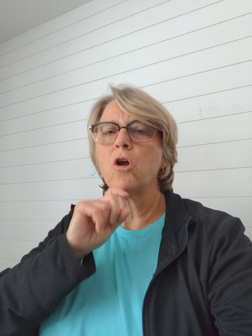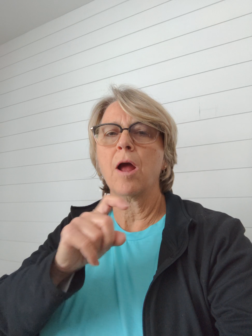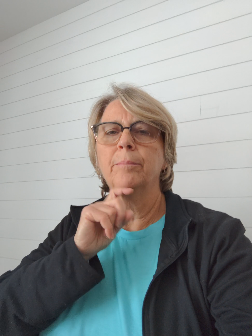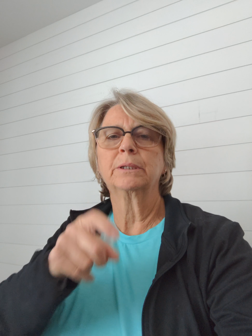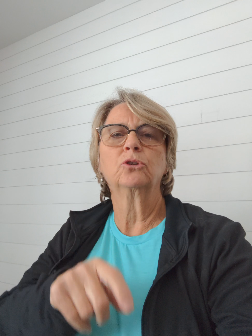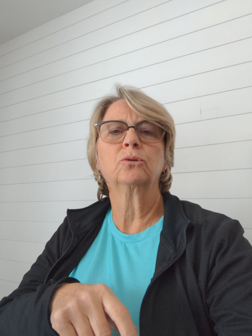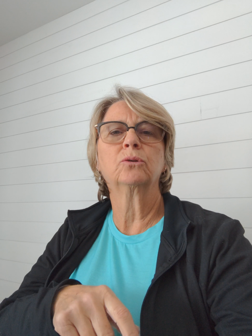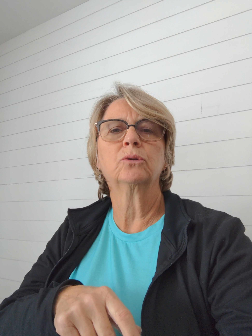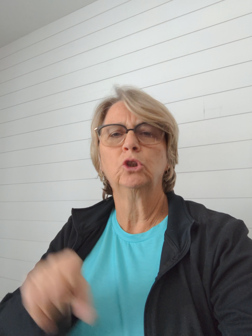garbage